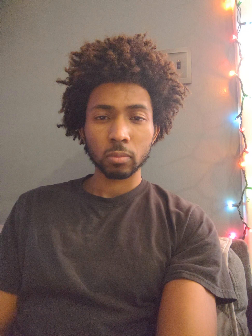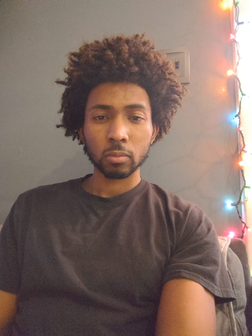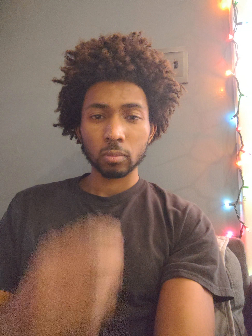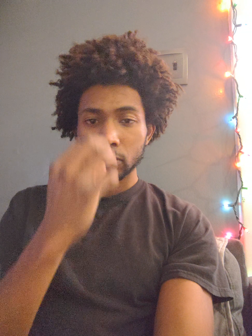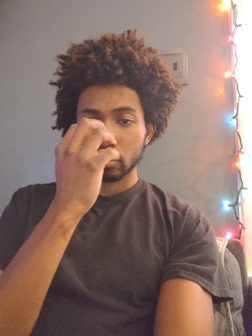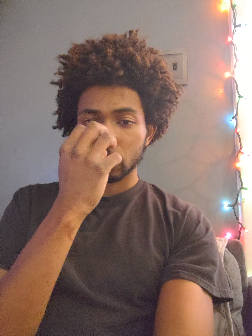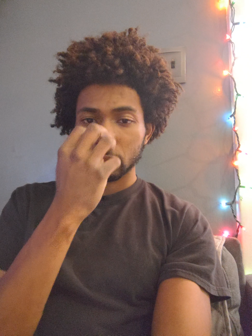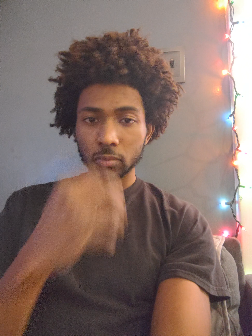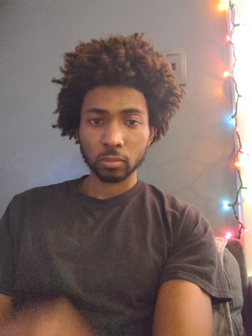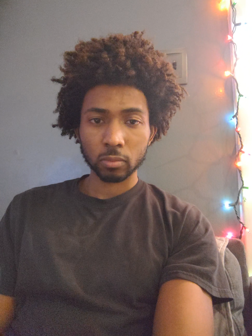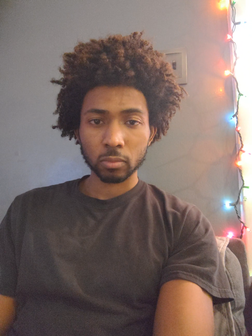clown